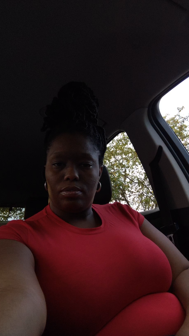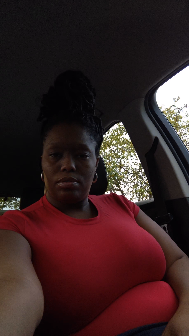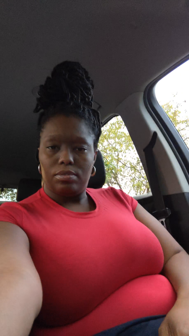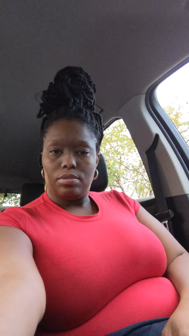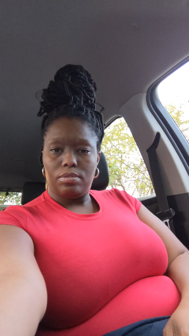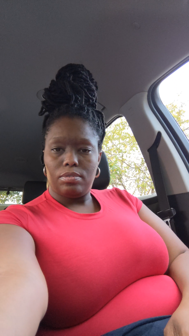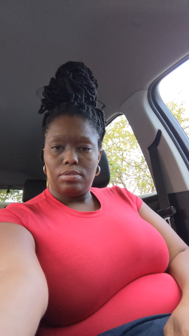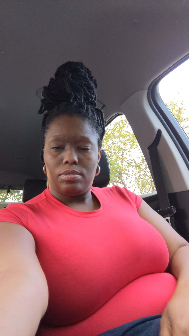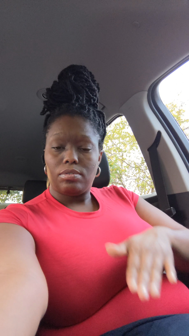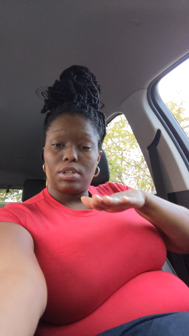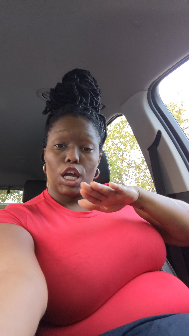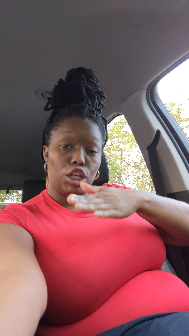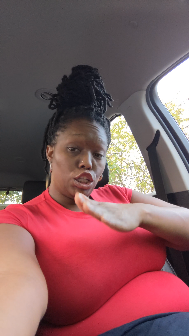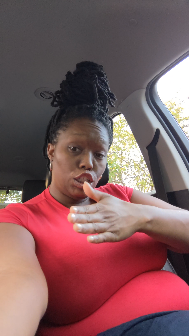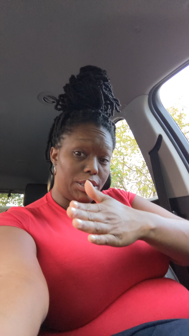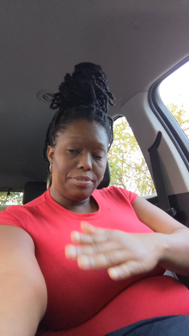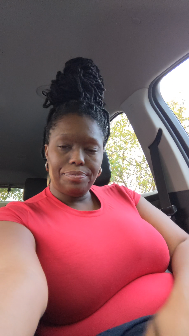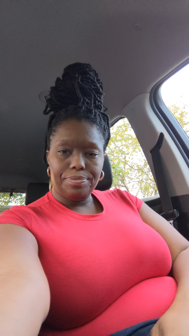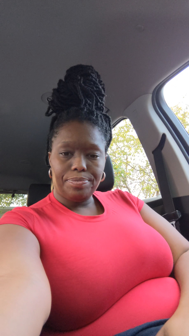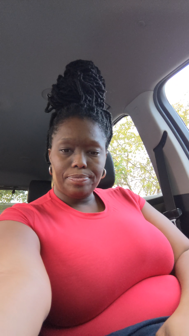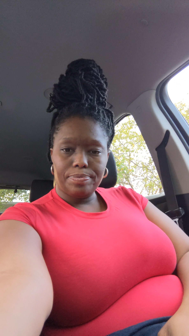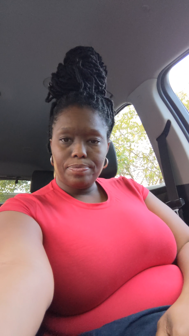cook